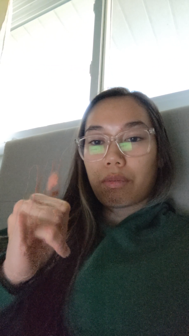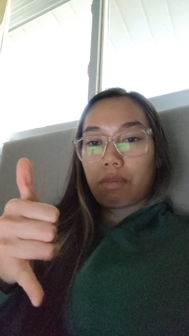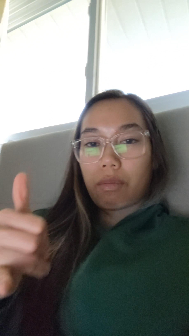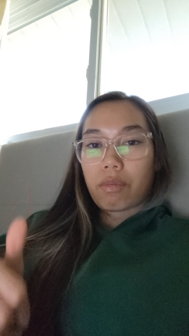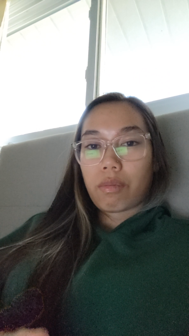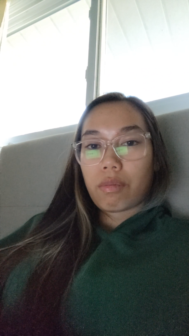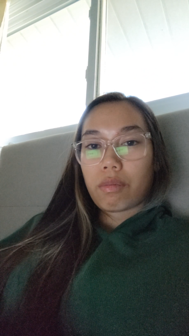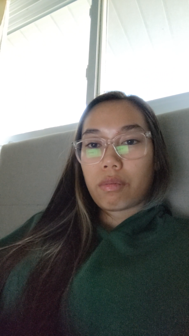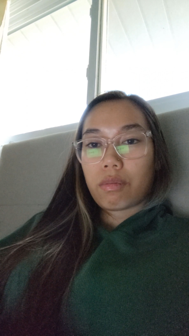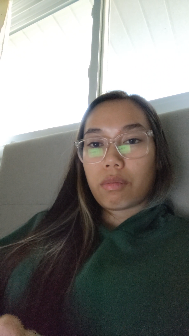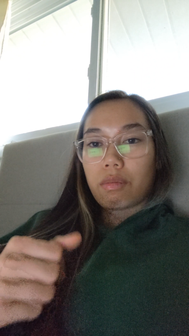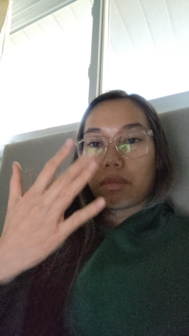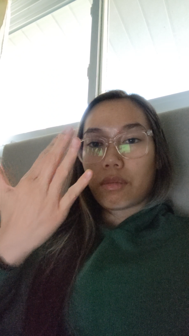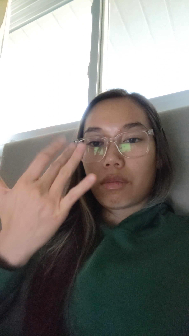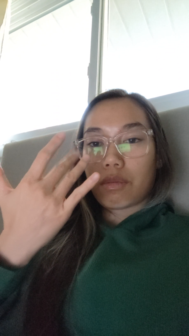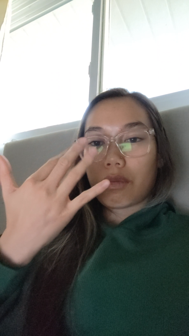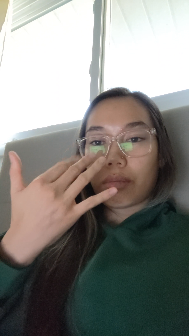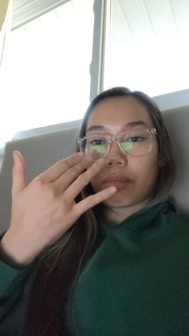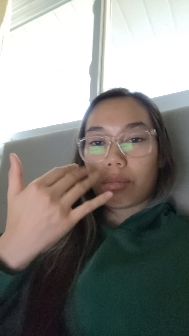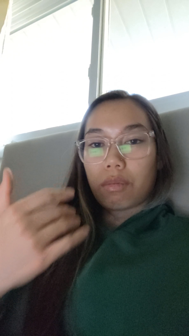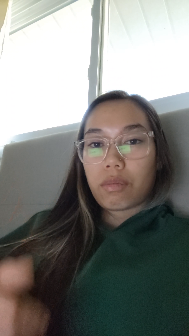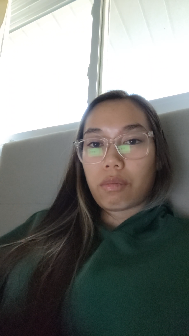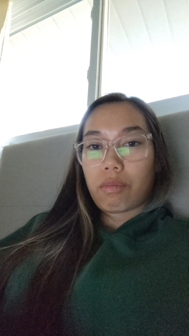hand